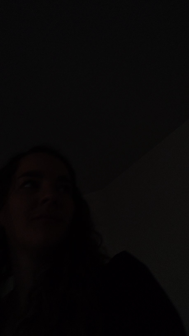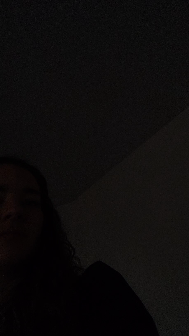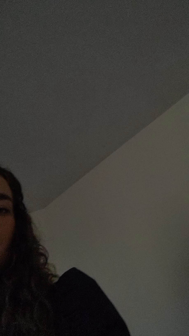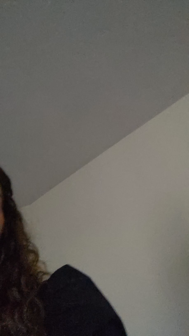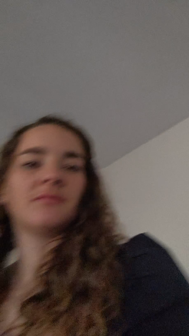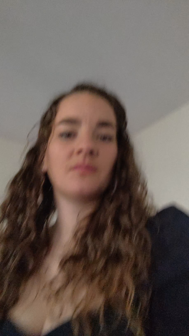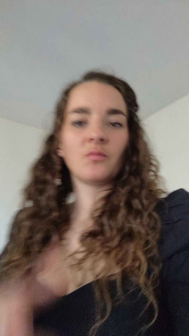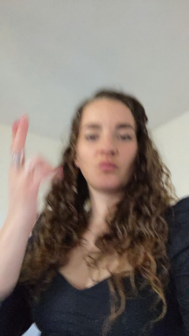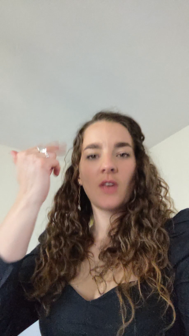rabbit